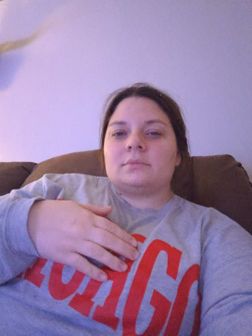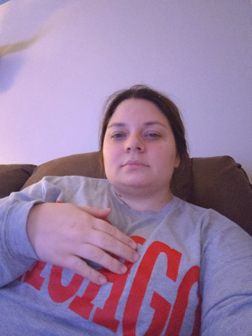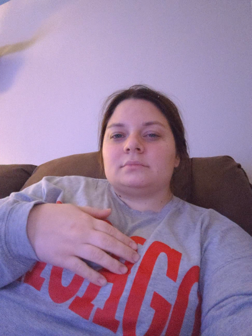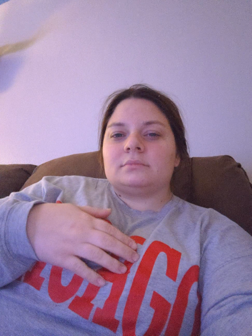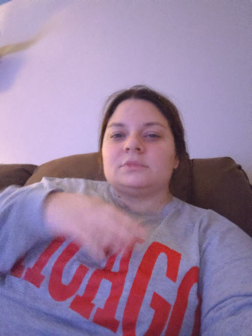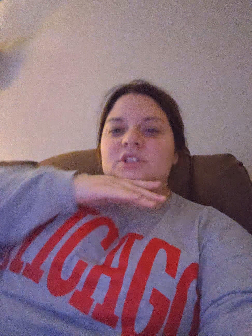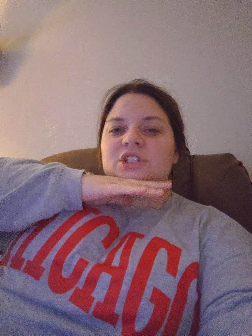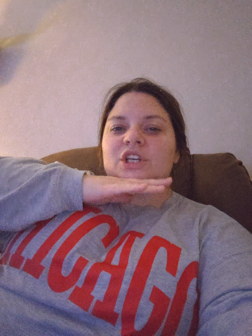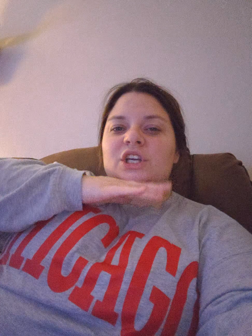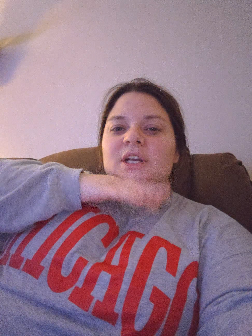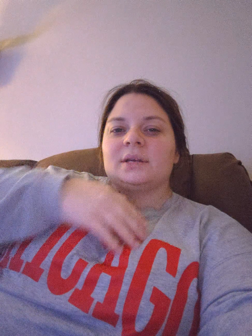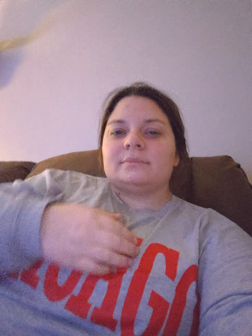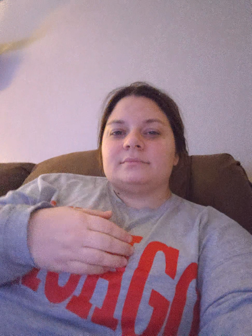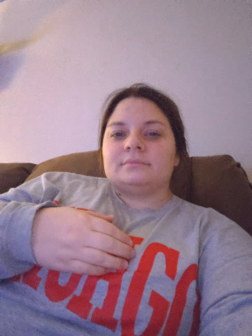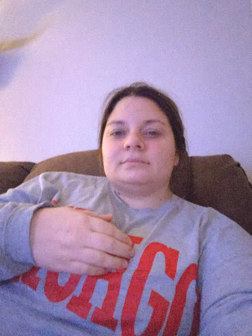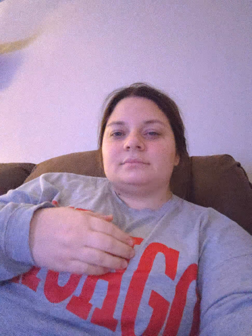dirty